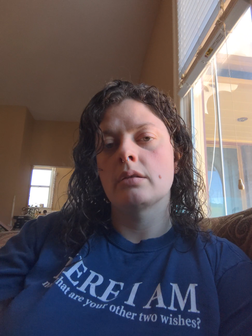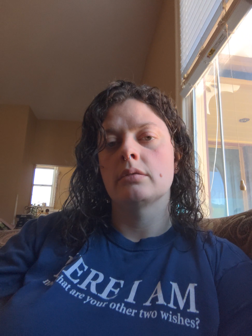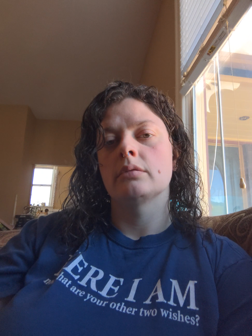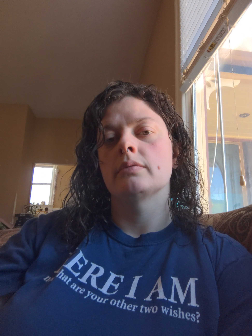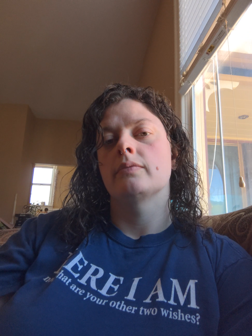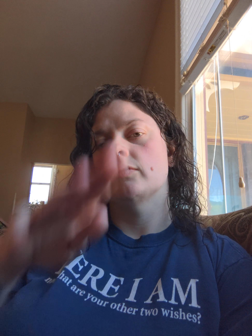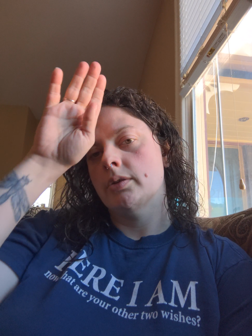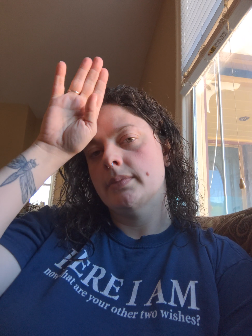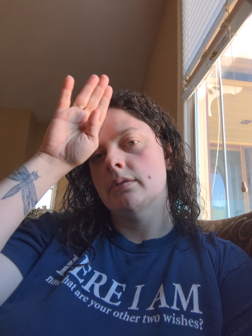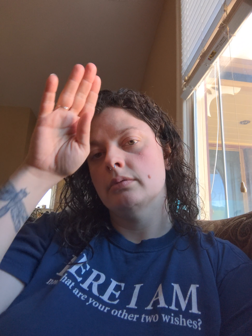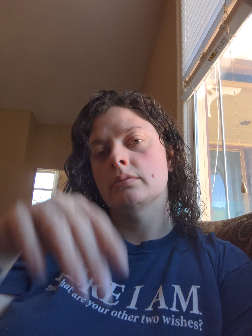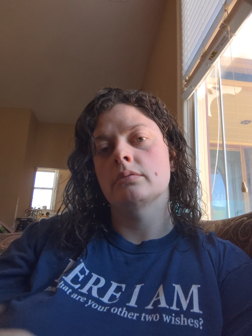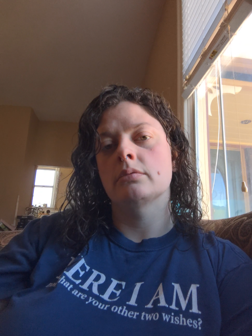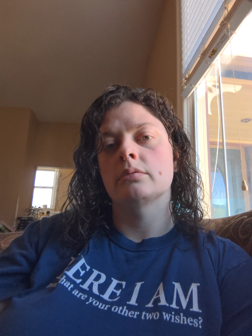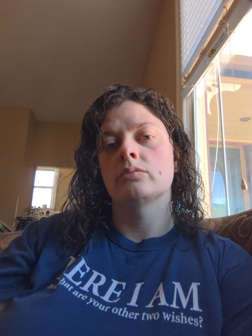fireman